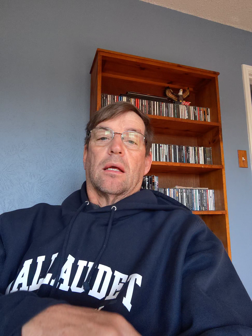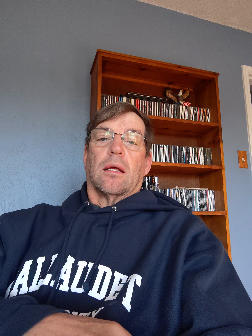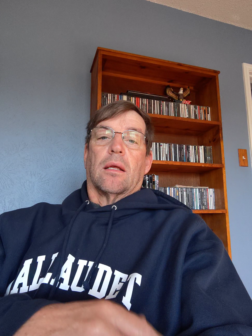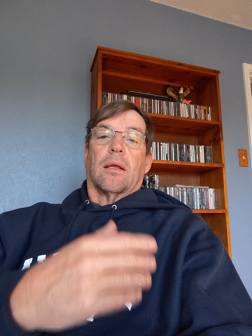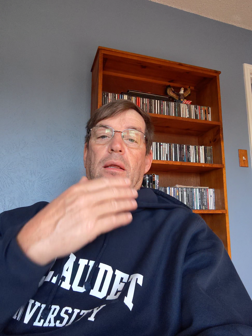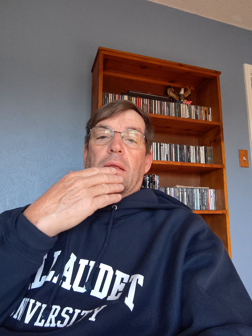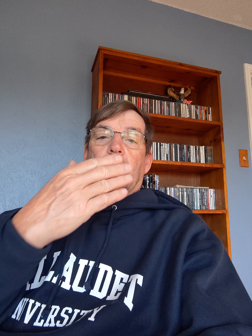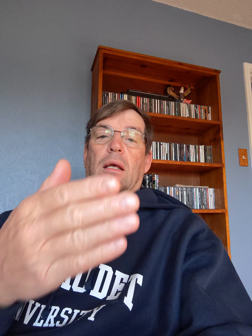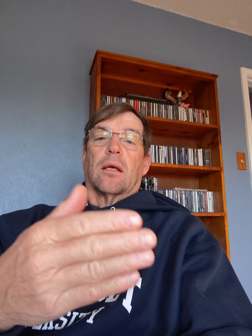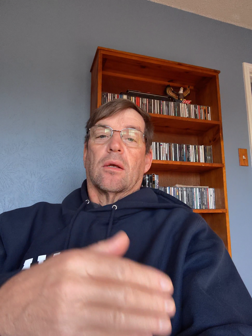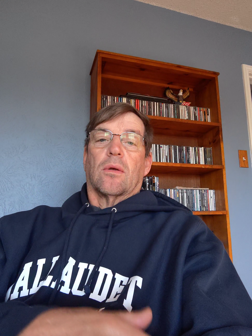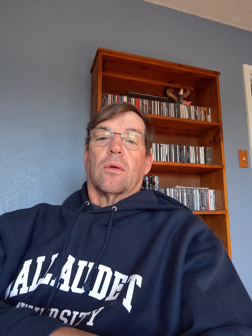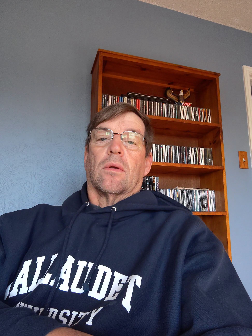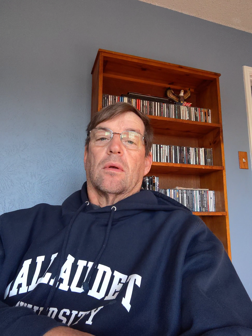thank you